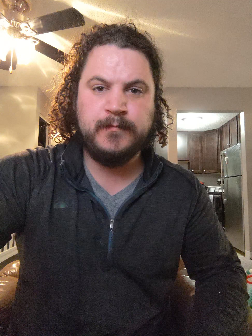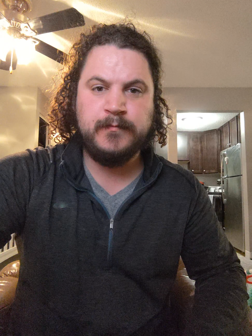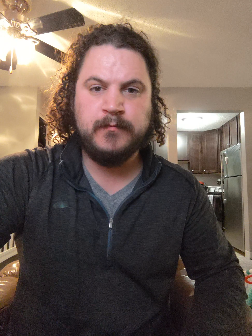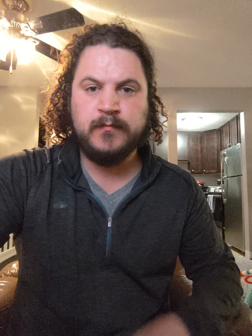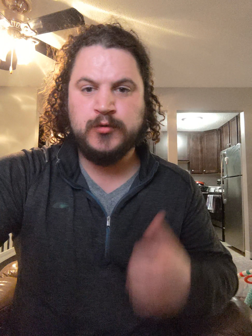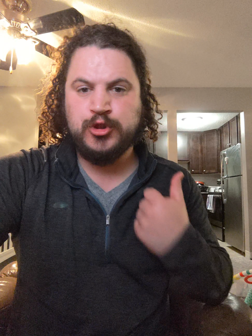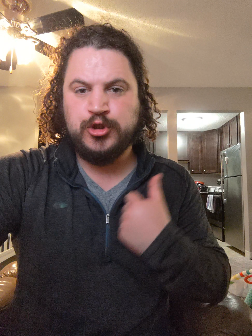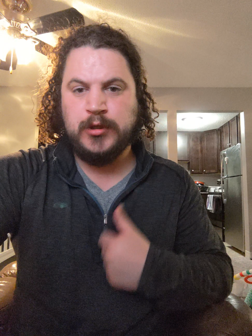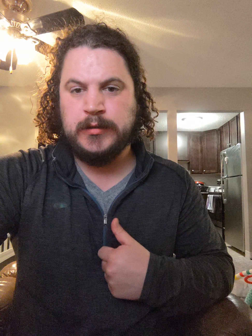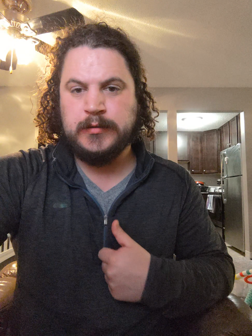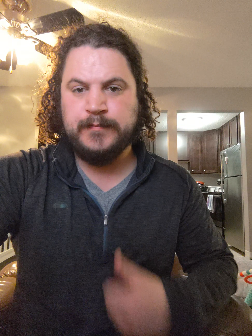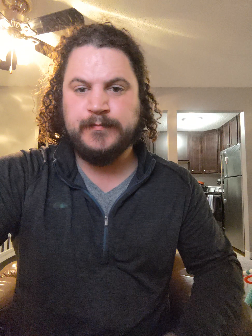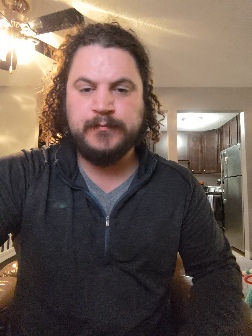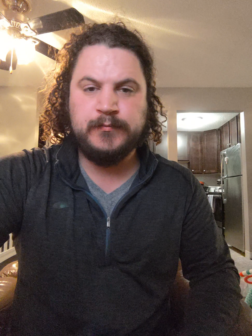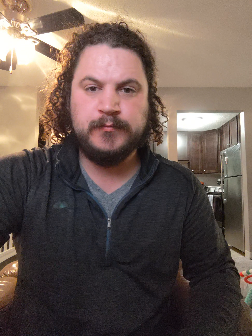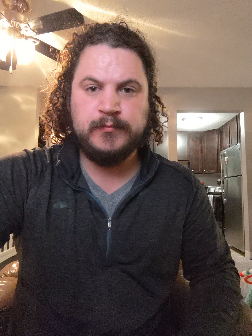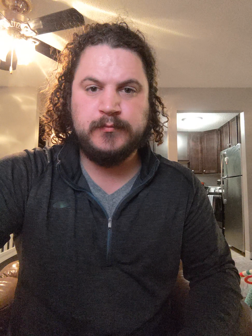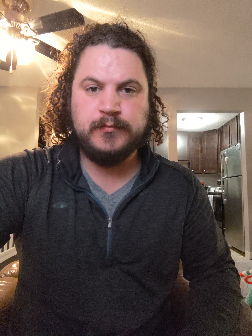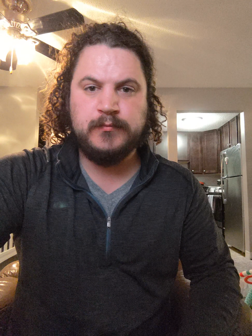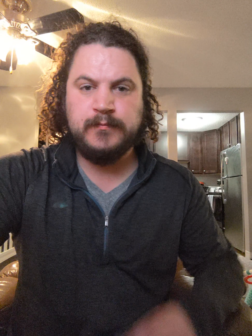jacket